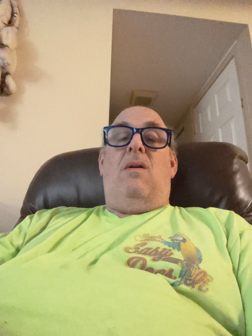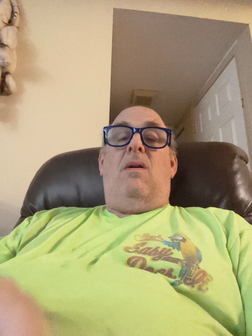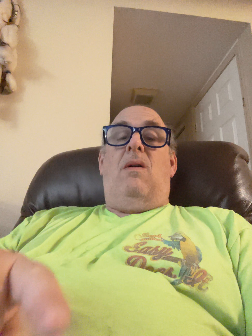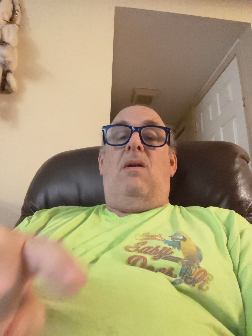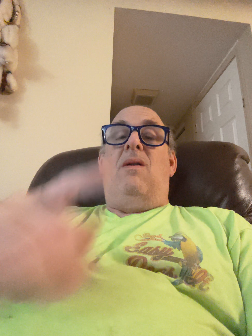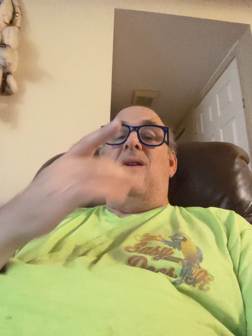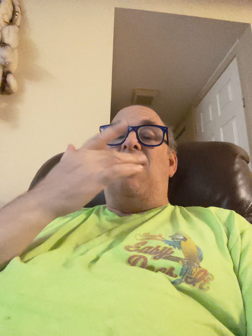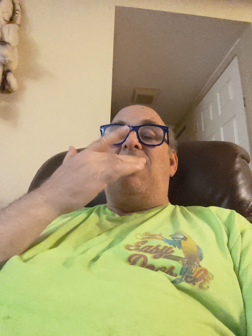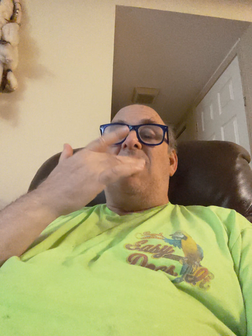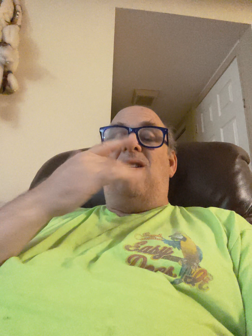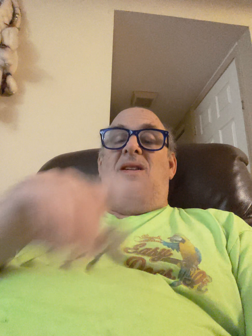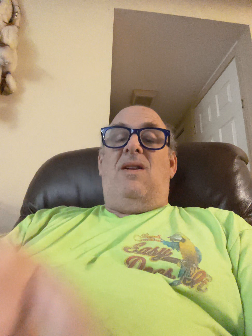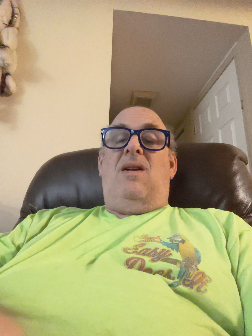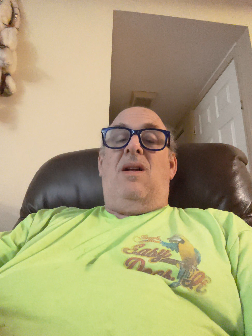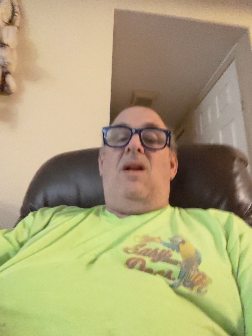taste